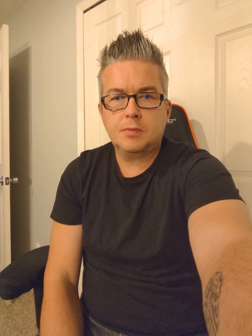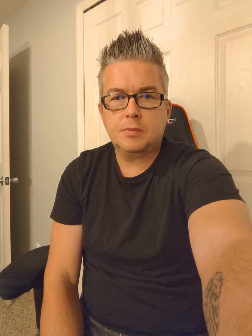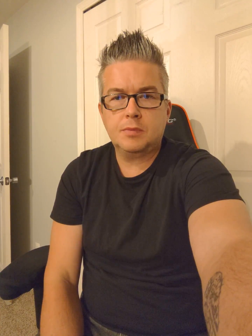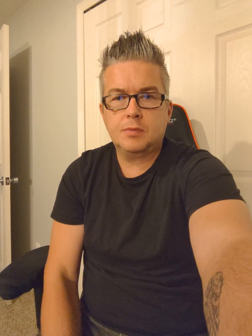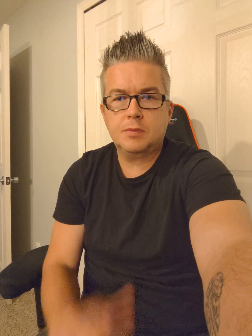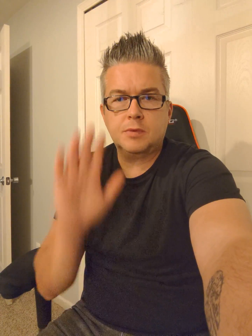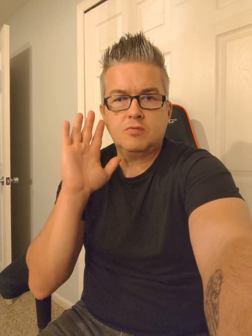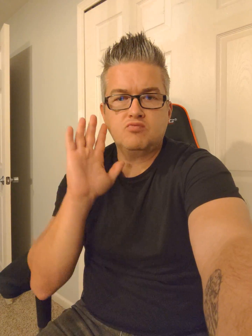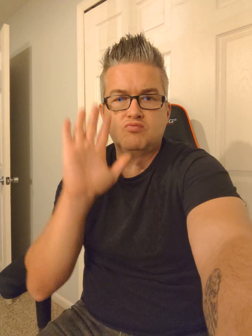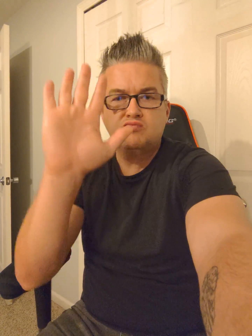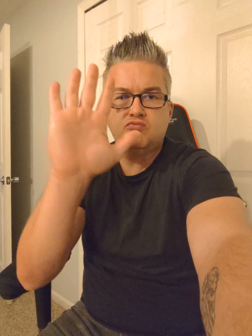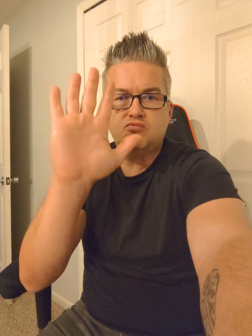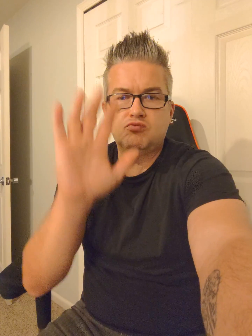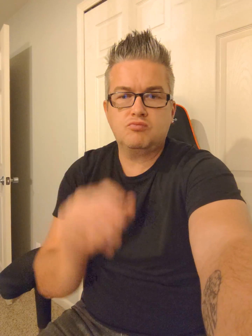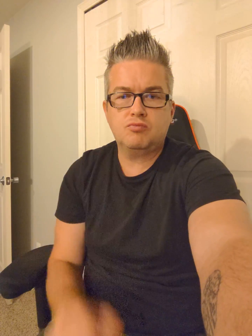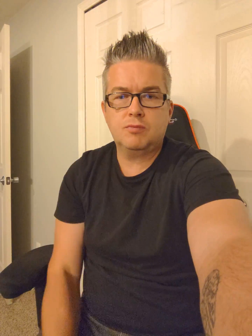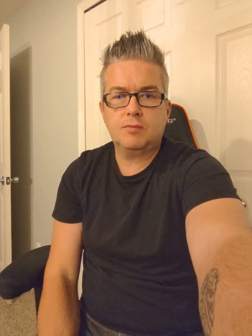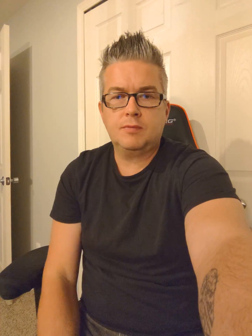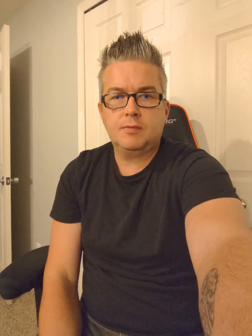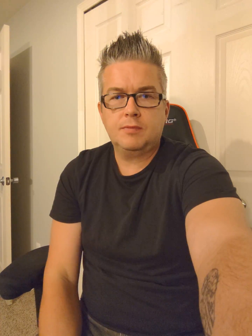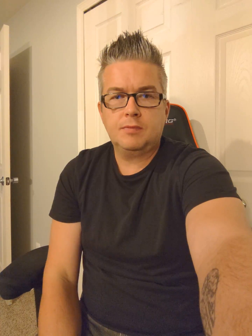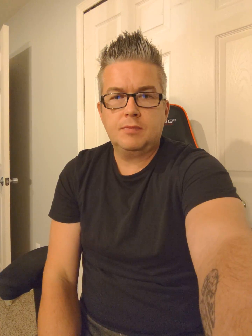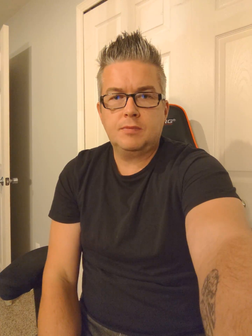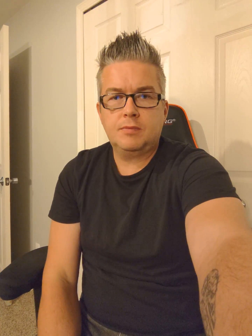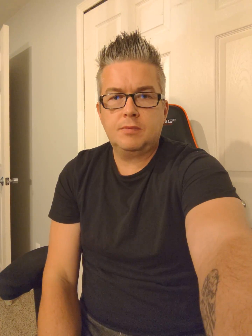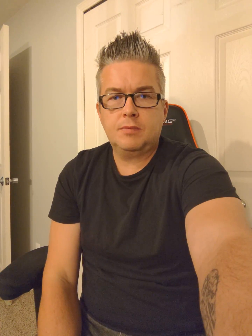give me five